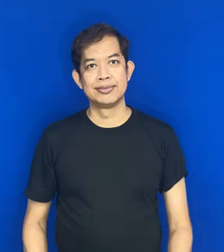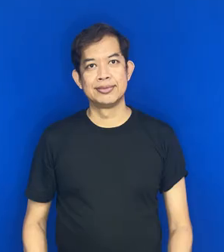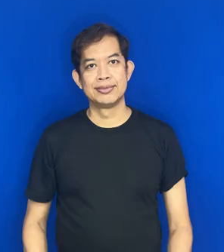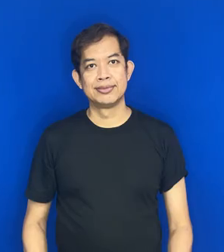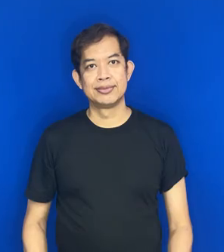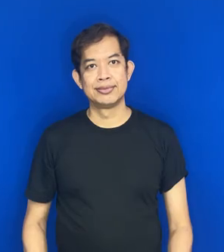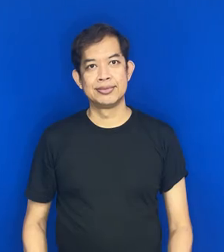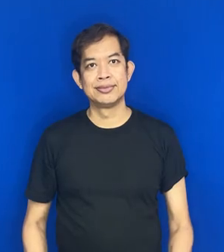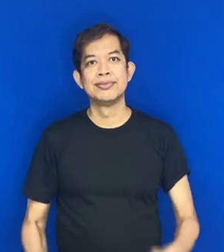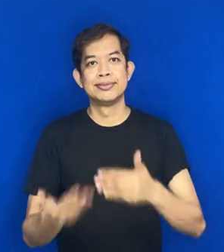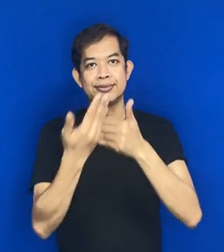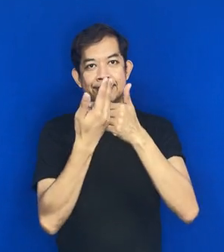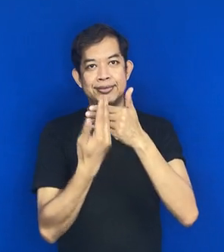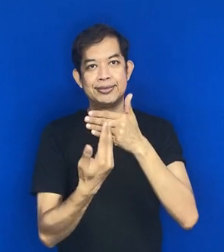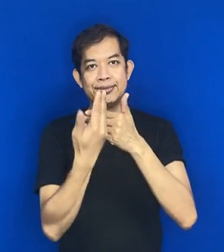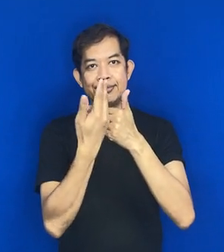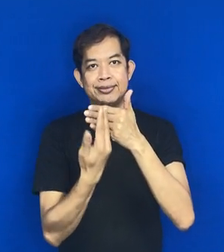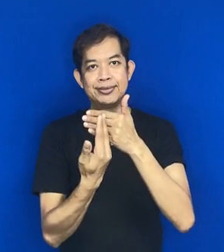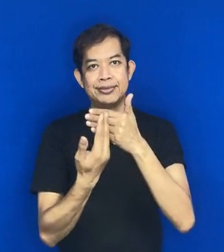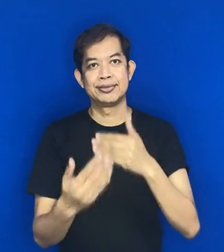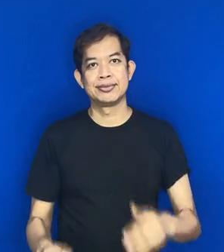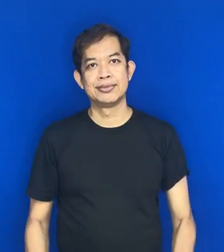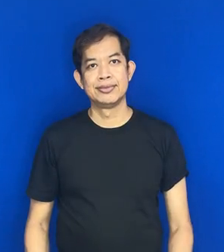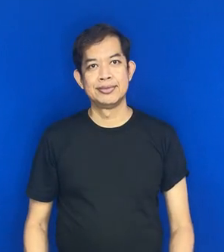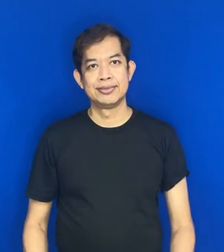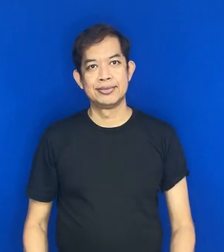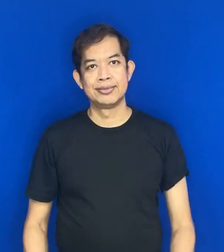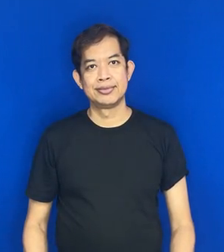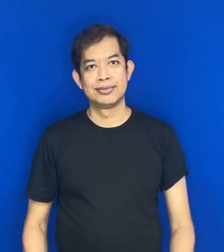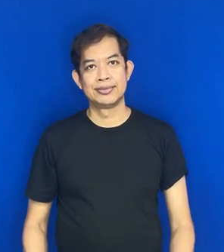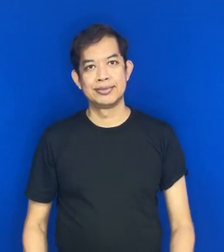bread